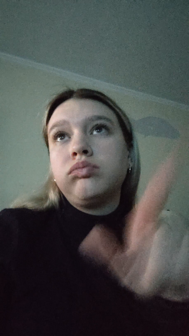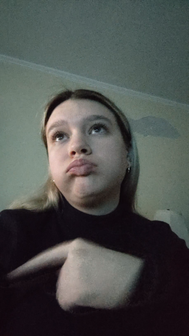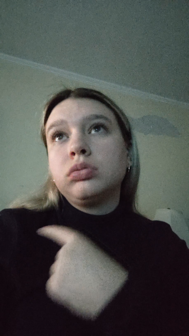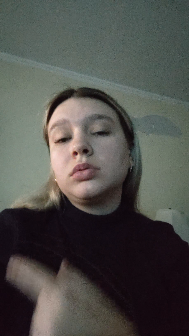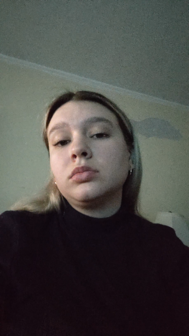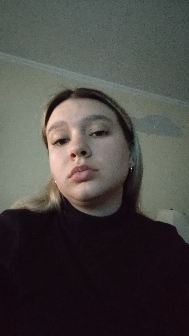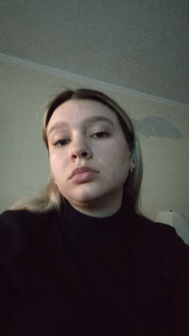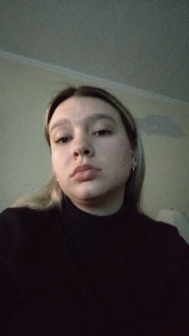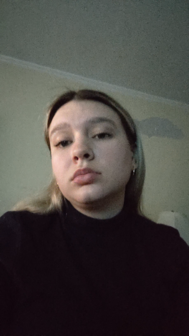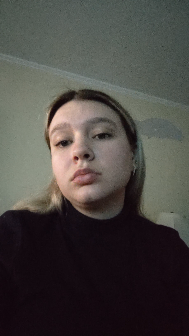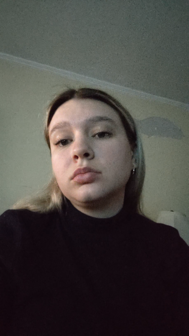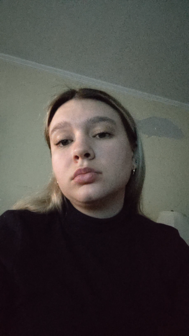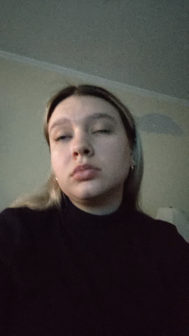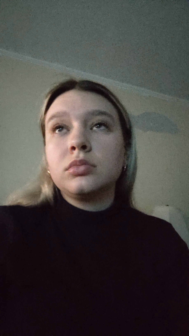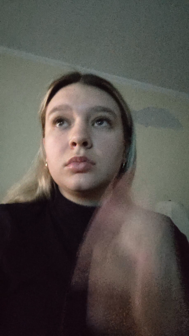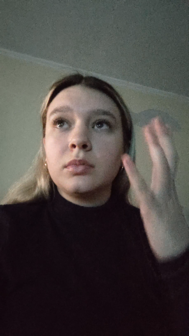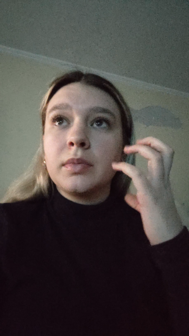pillow